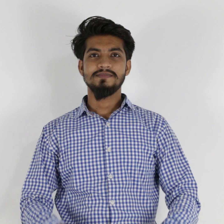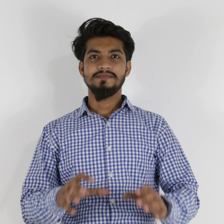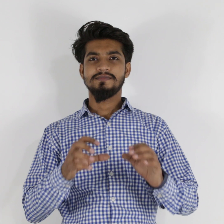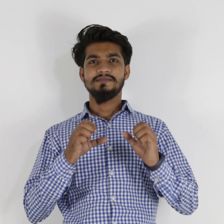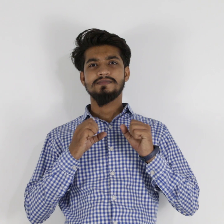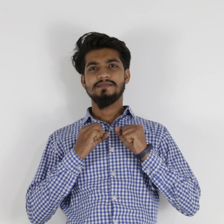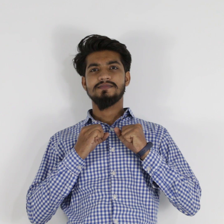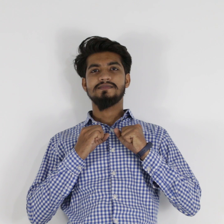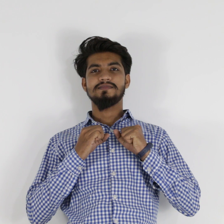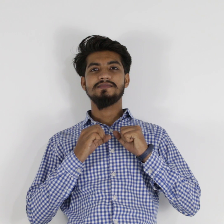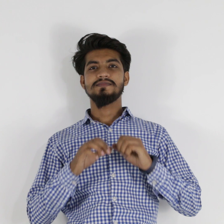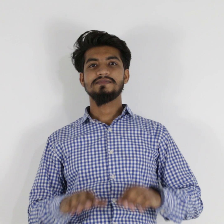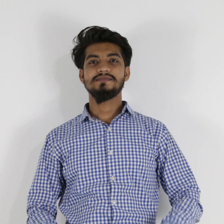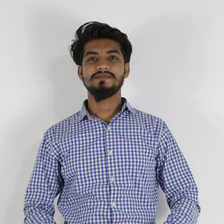scared